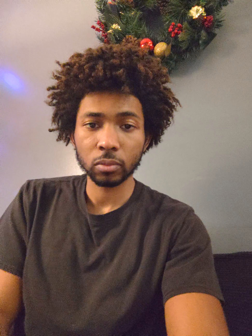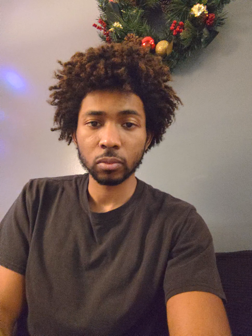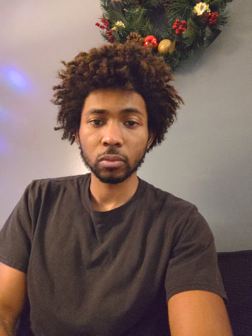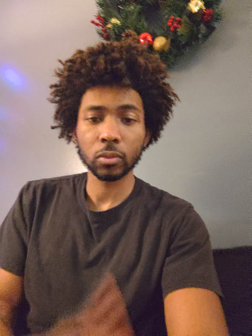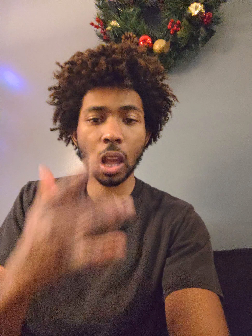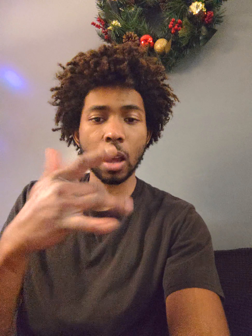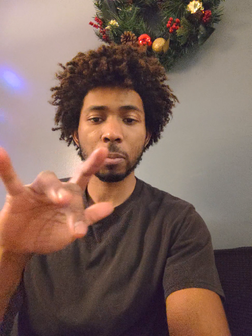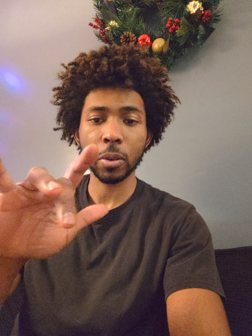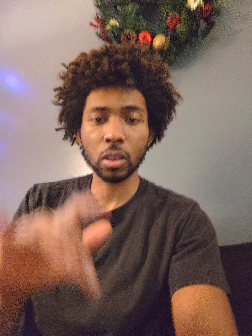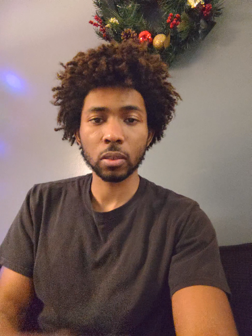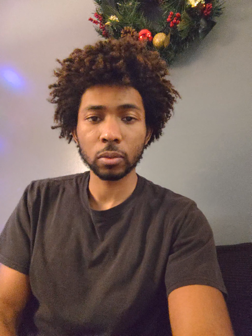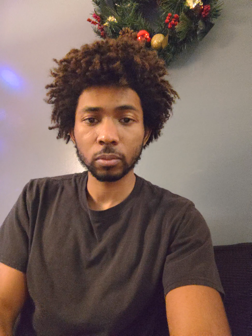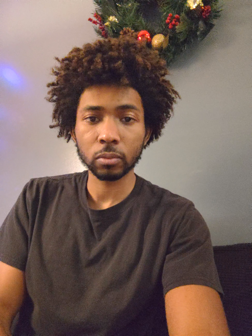empty